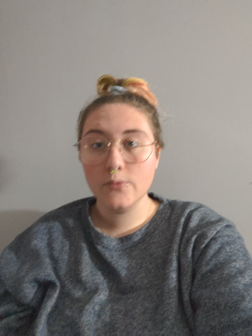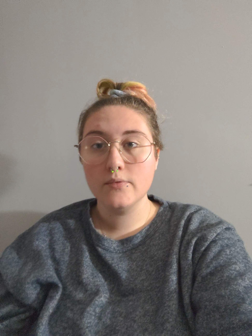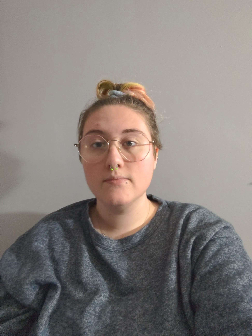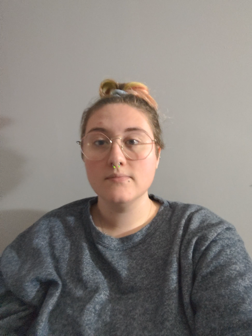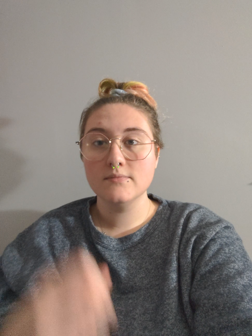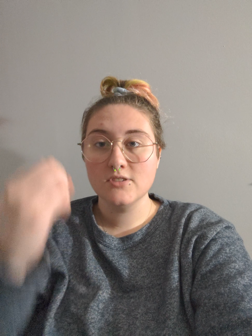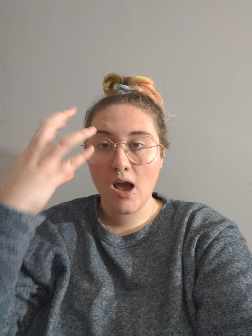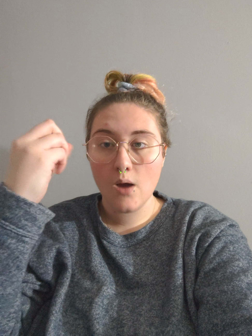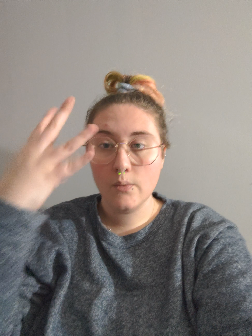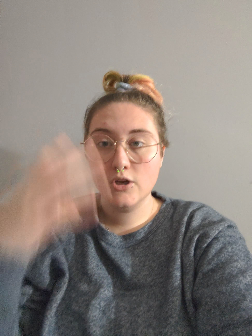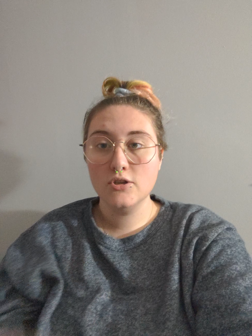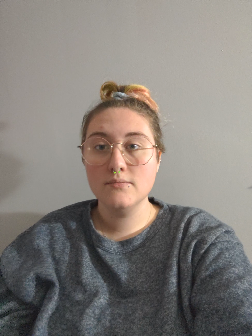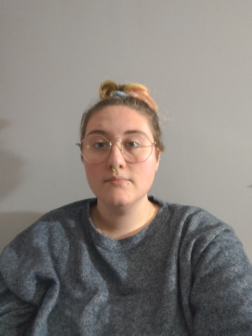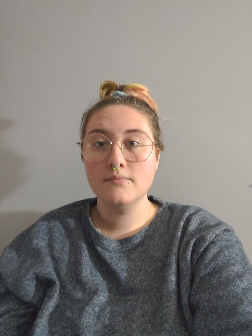shower